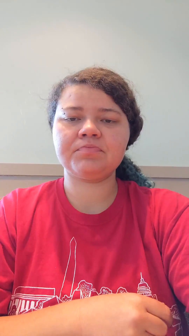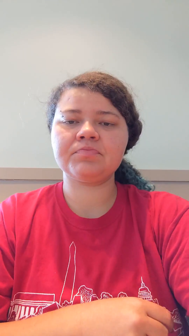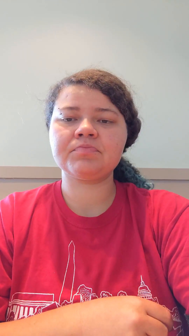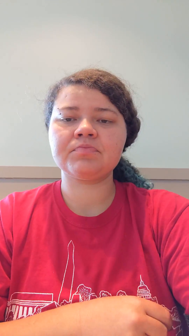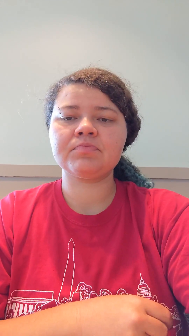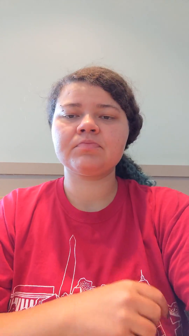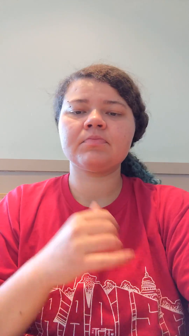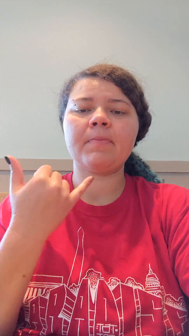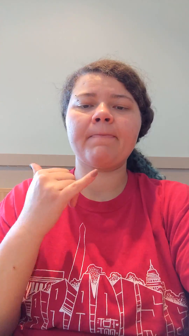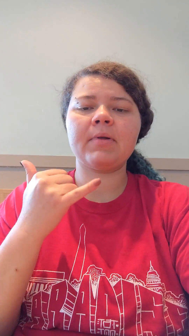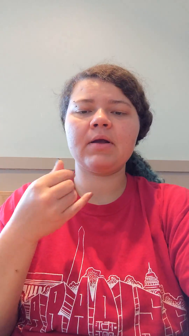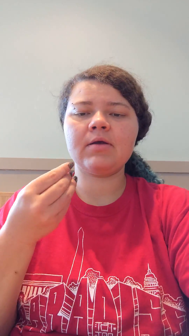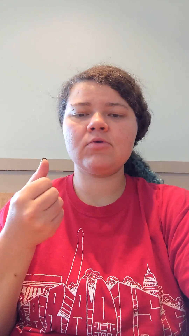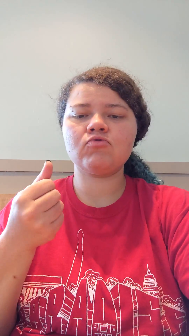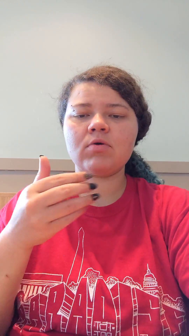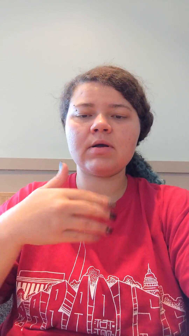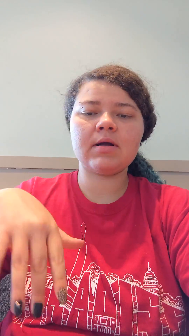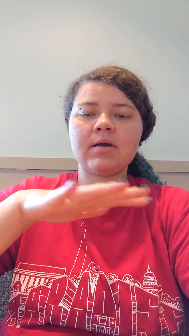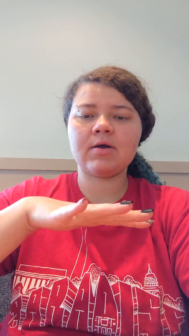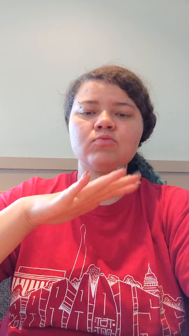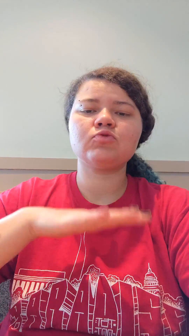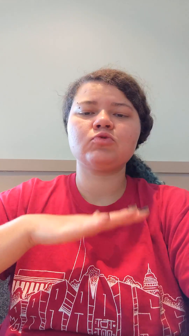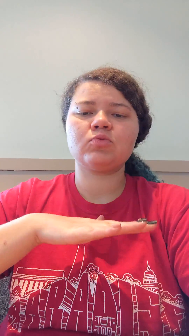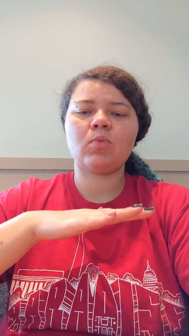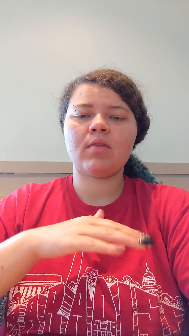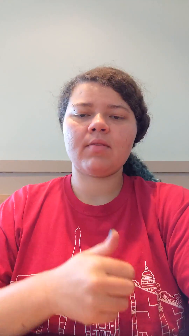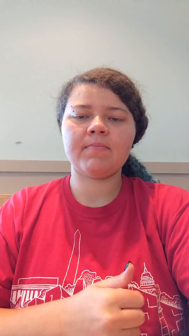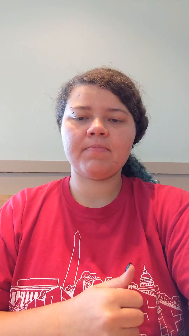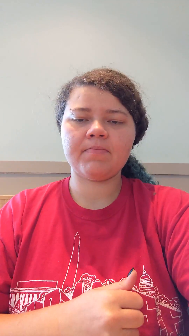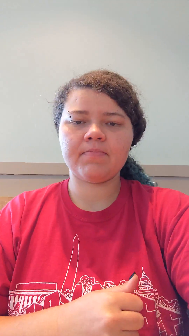playground